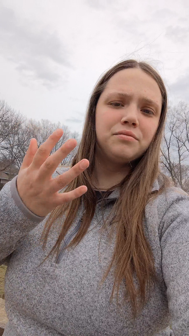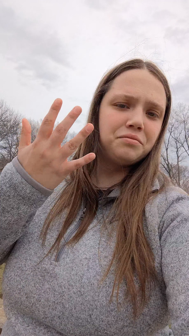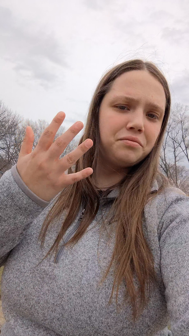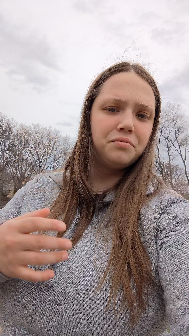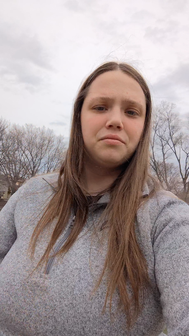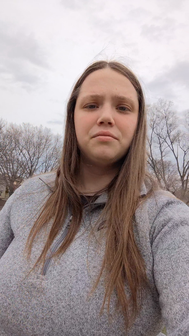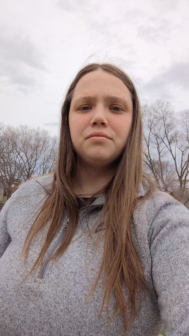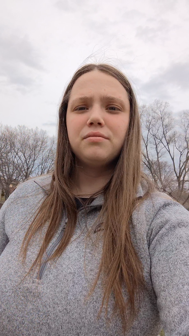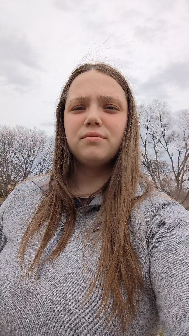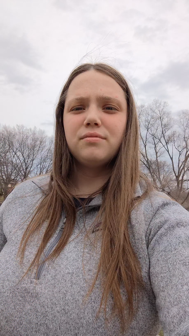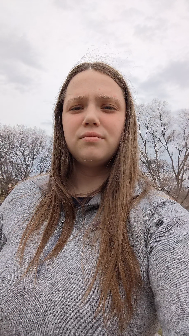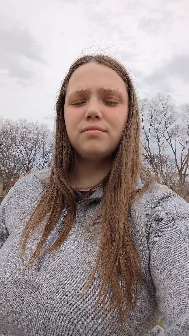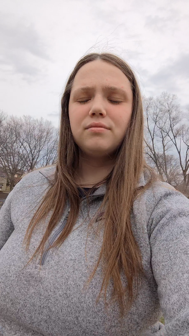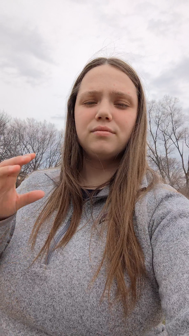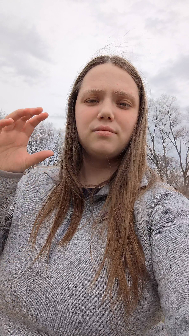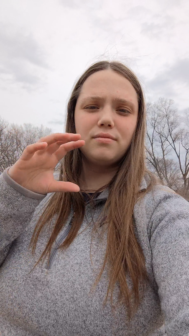ball